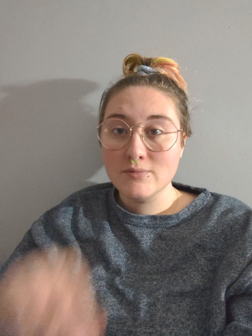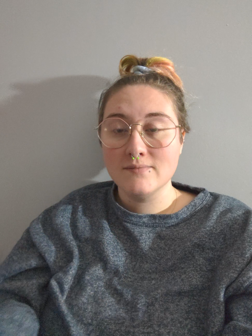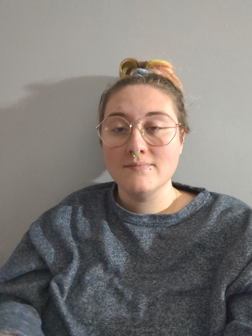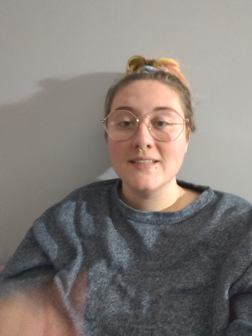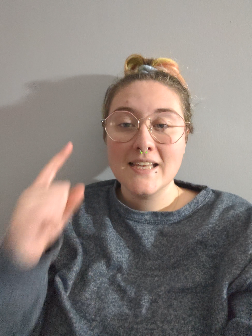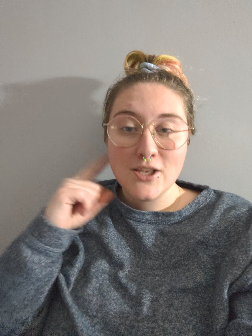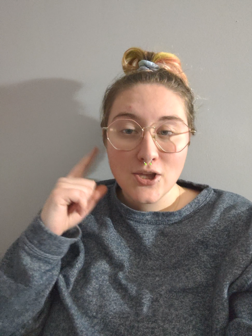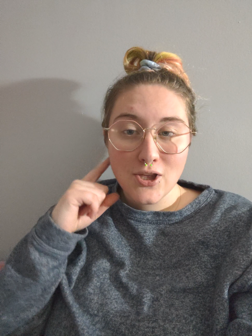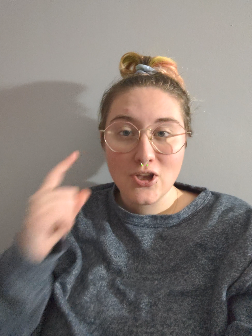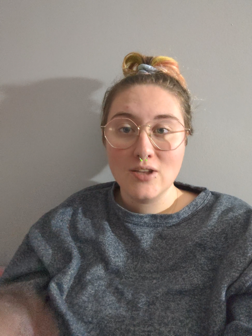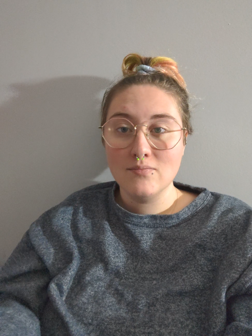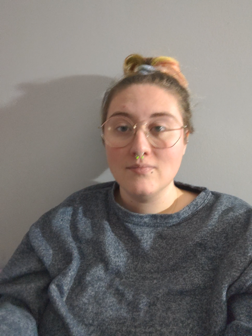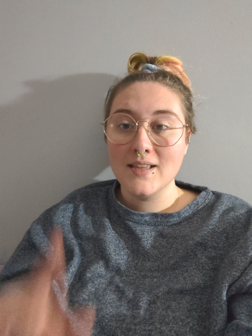ear